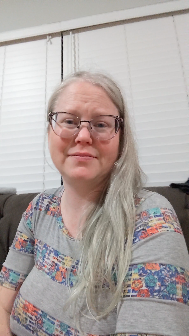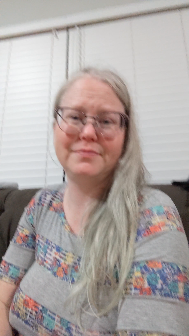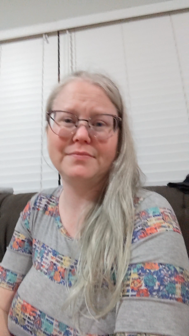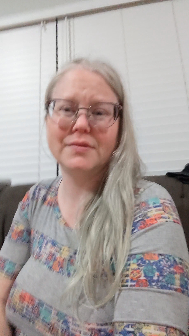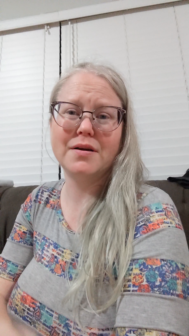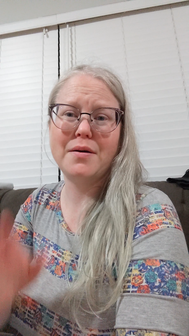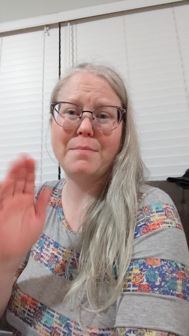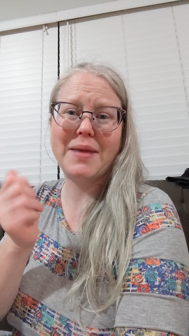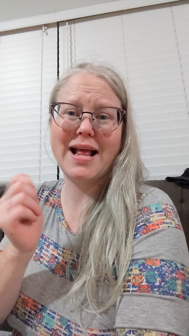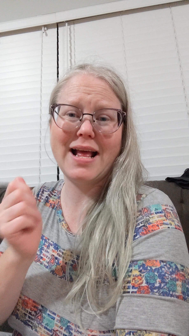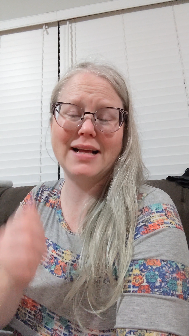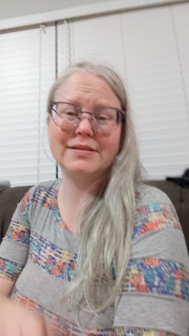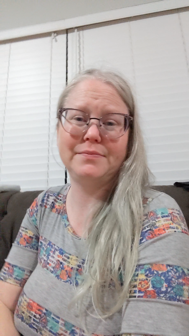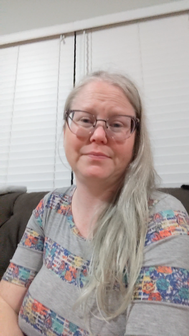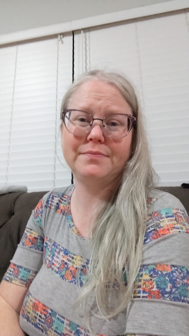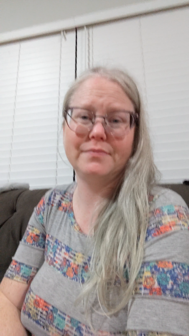bat